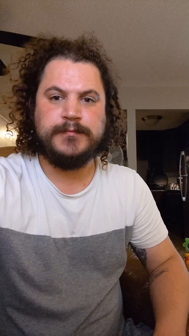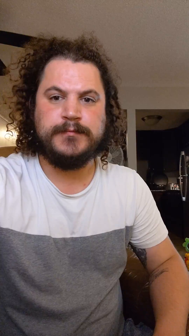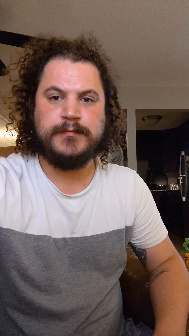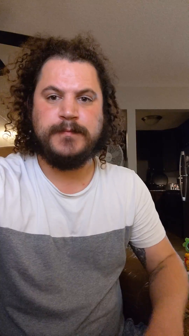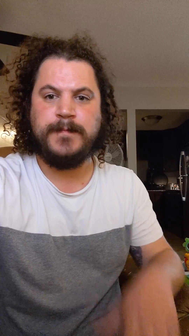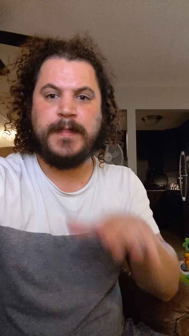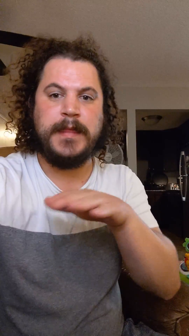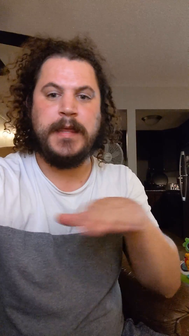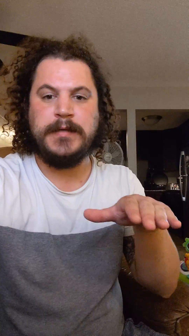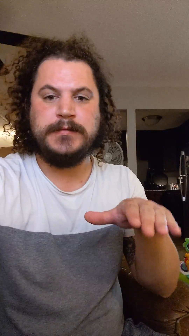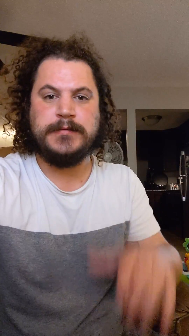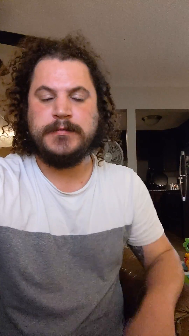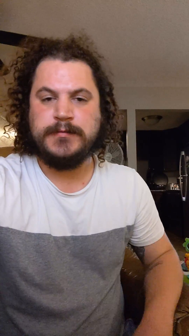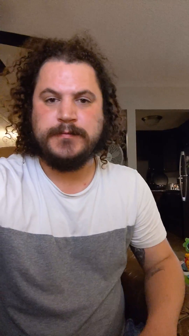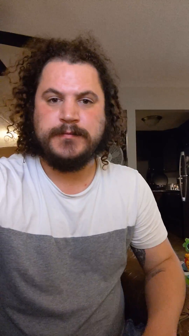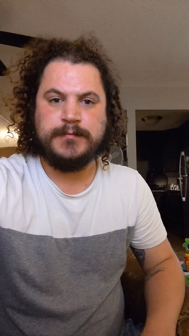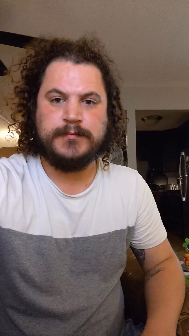nice